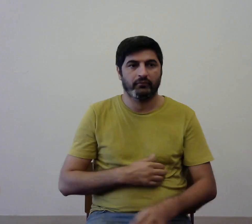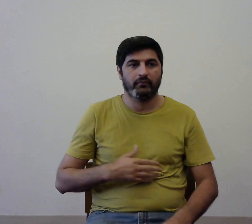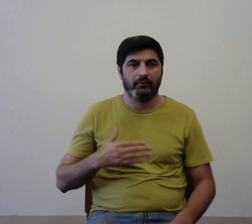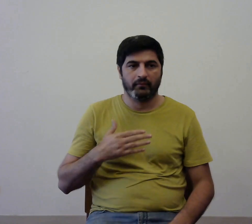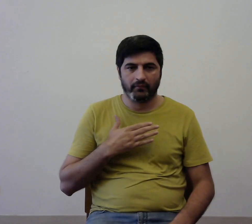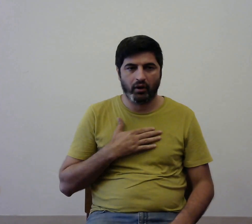mən